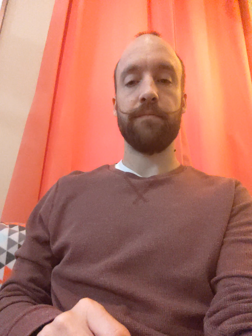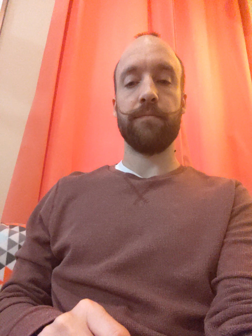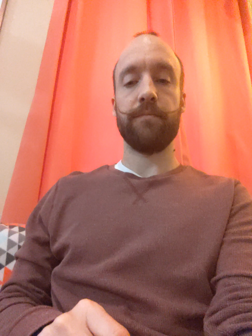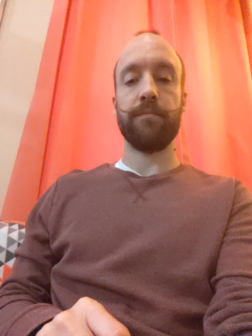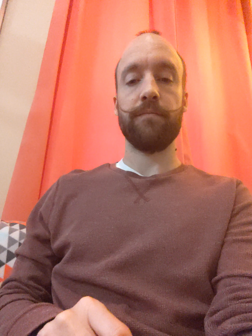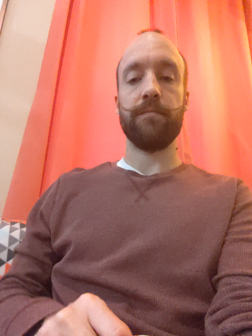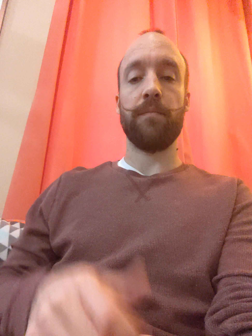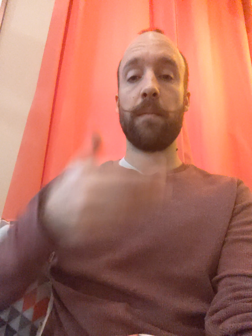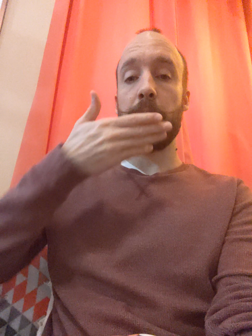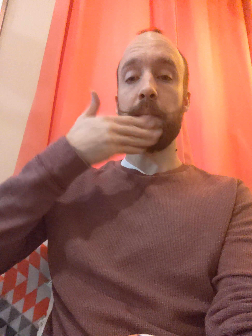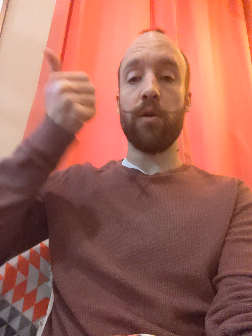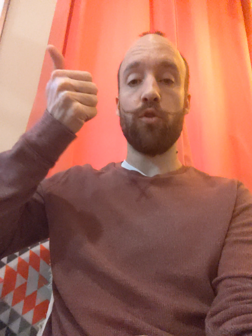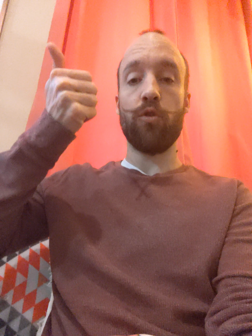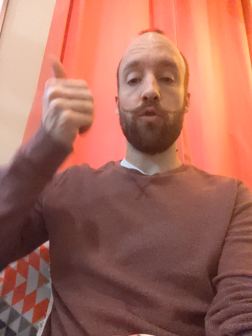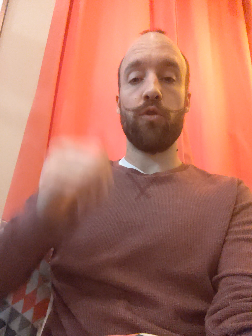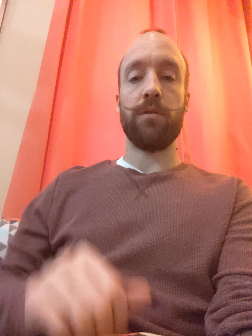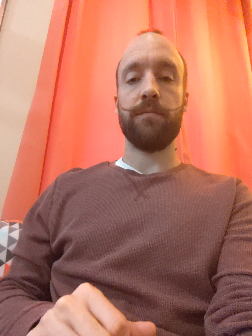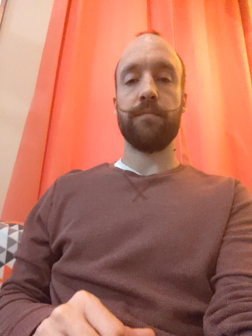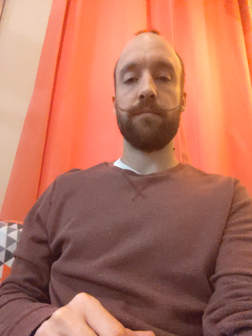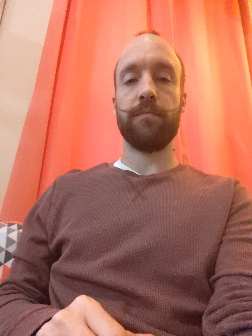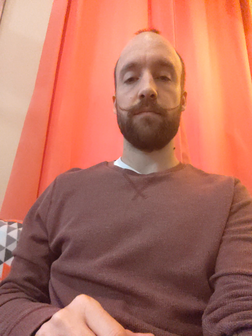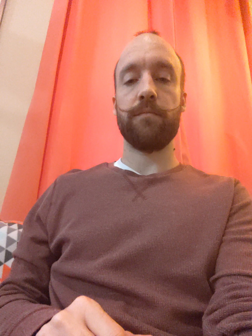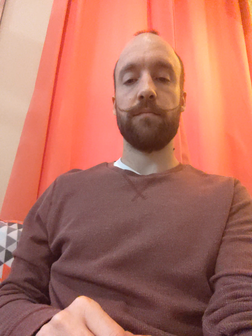better